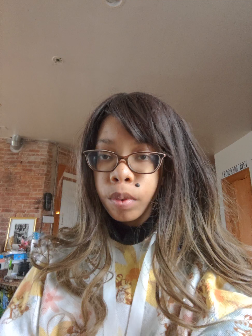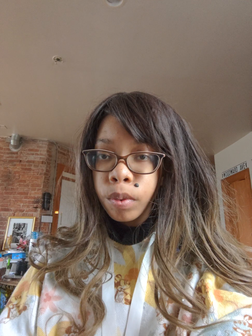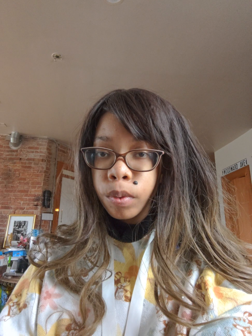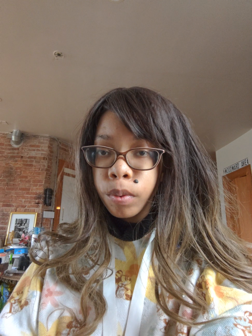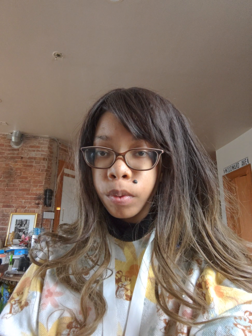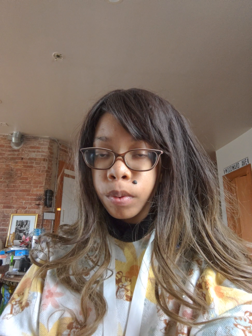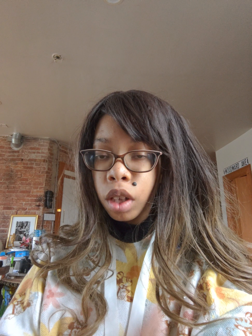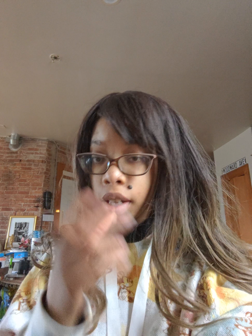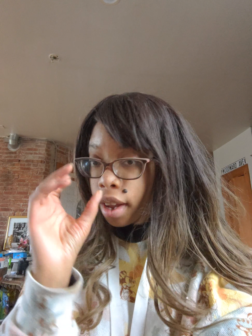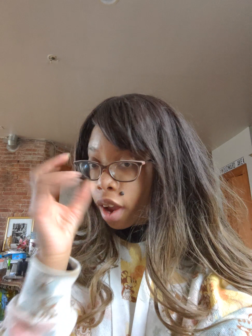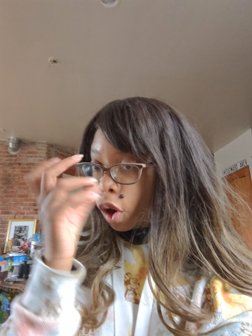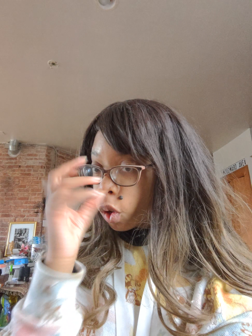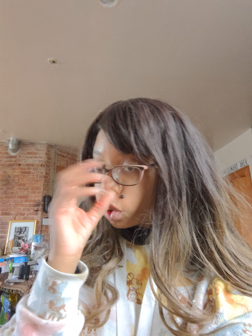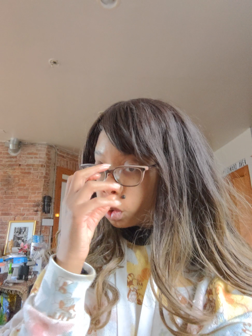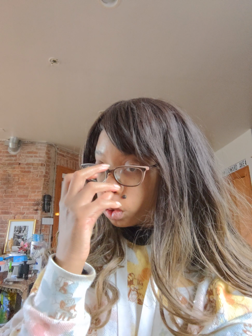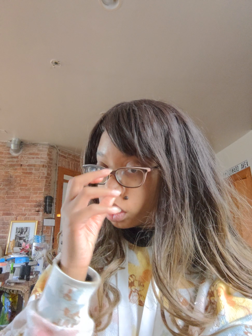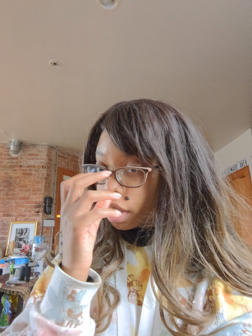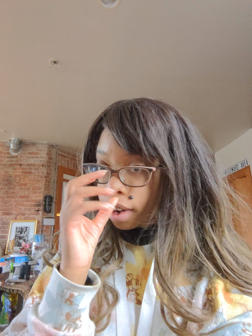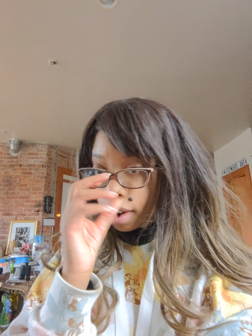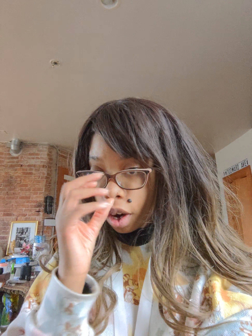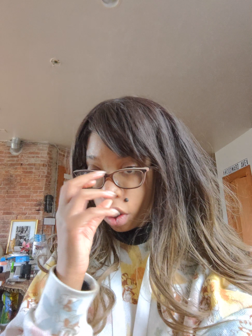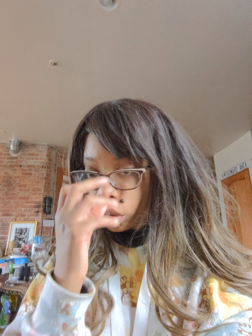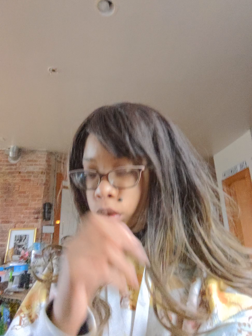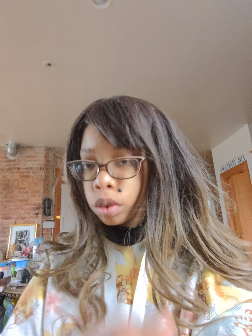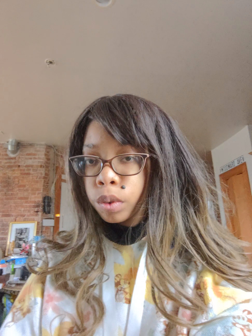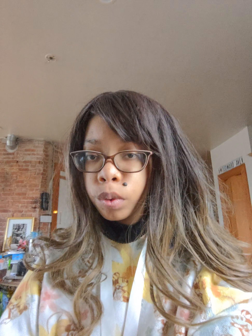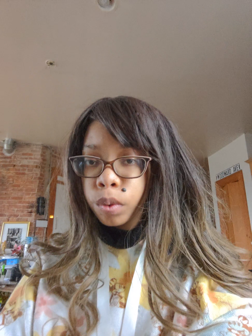clown